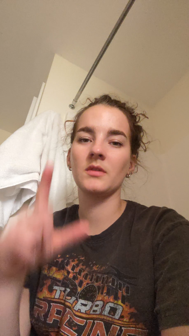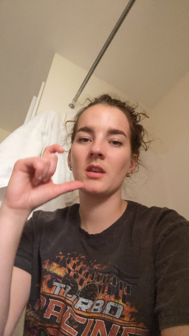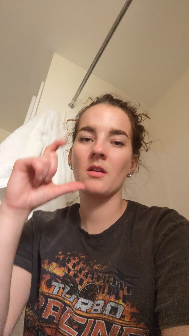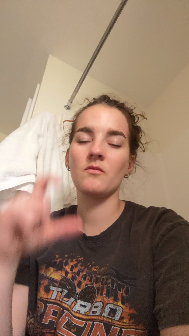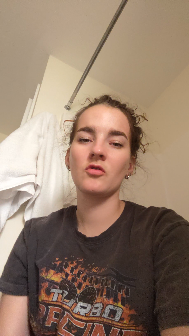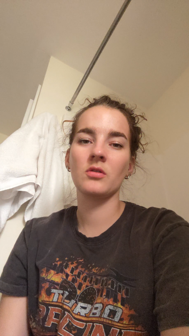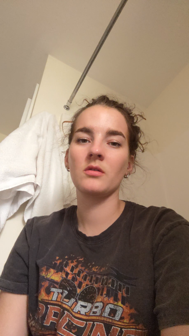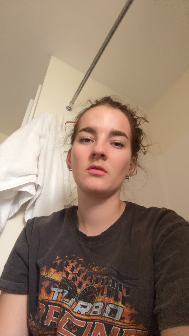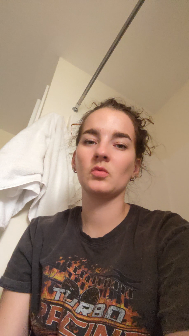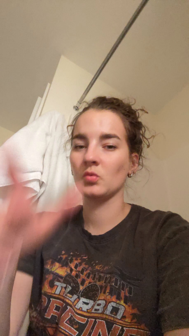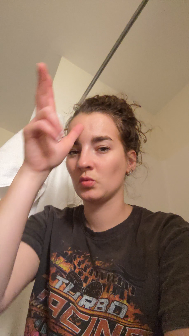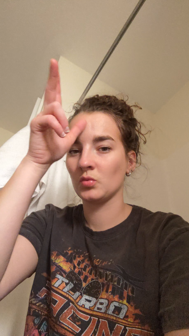rooster